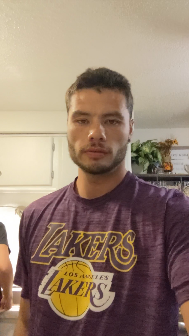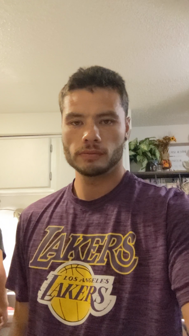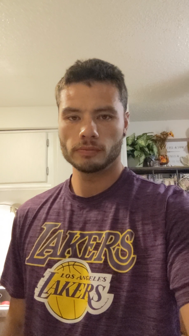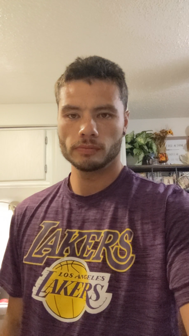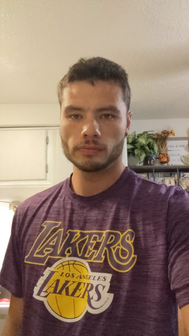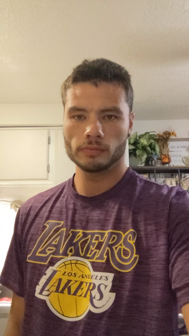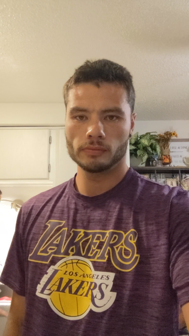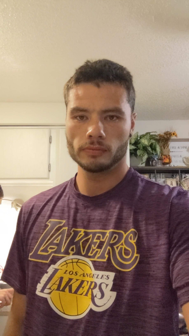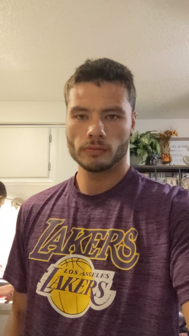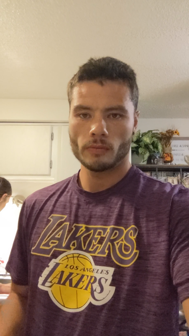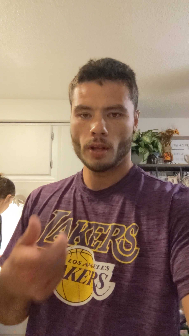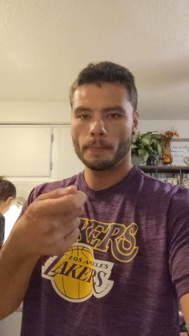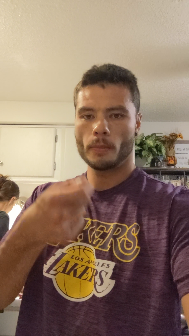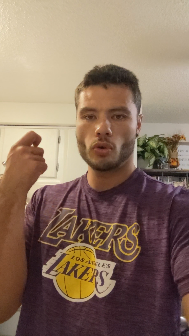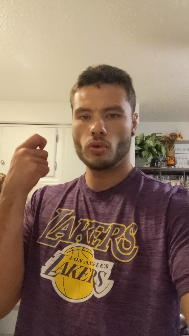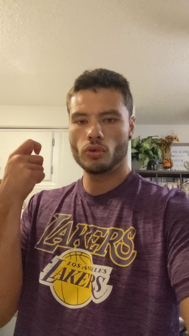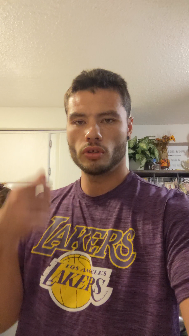pull